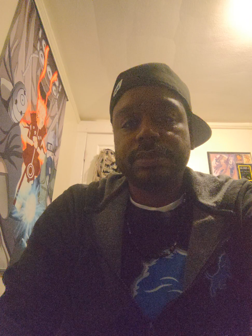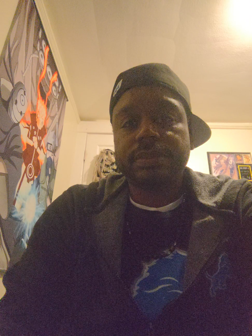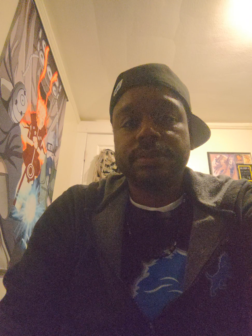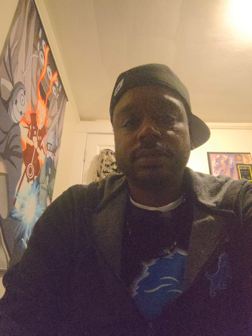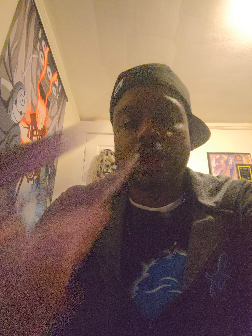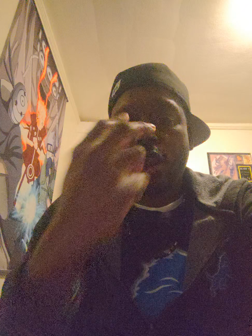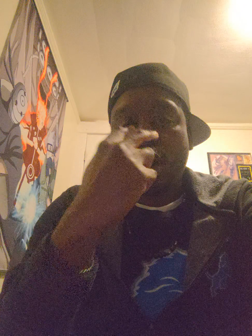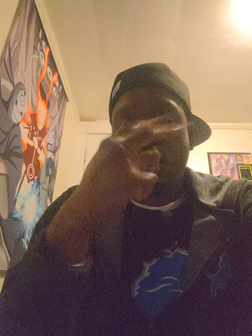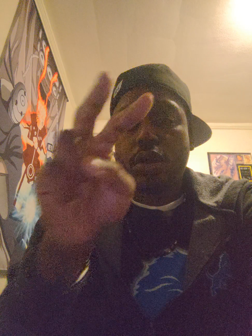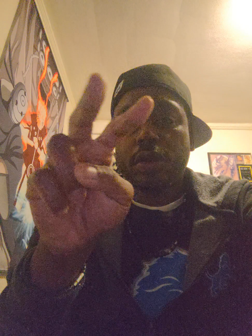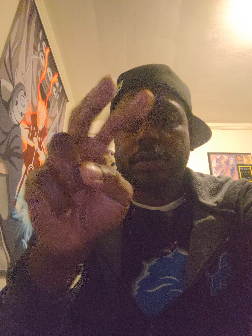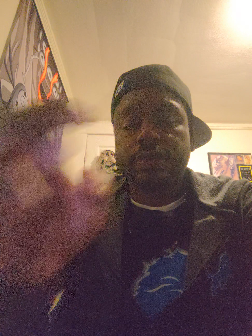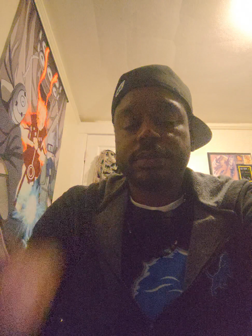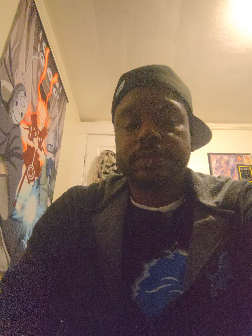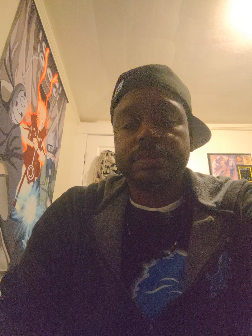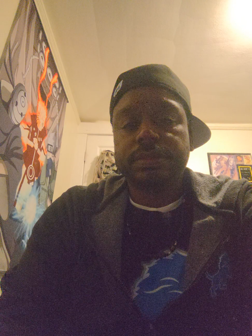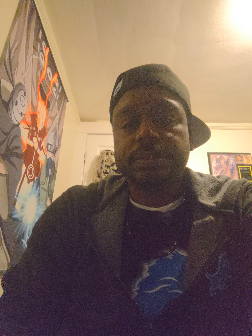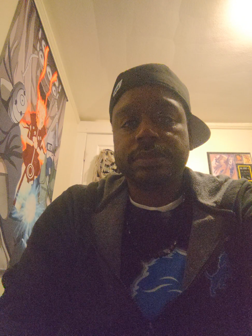look